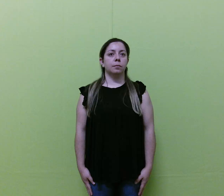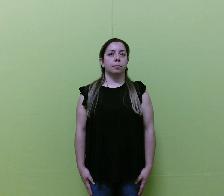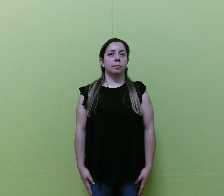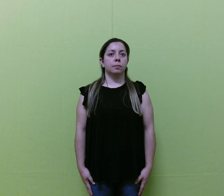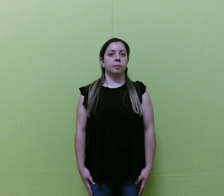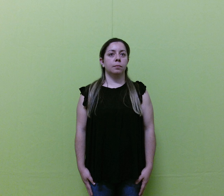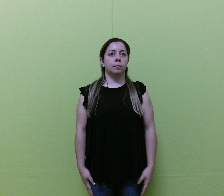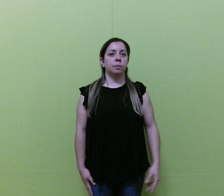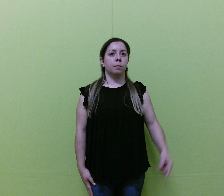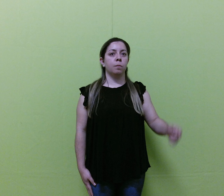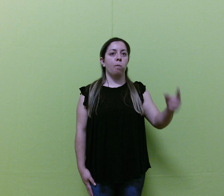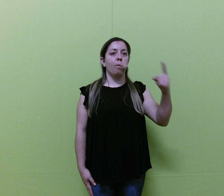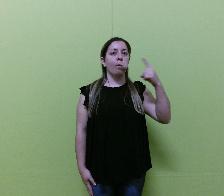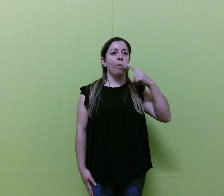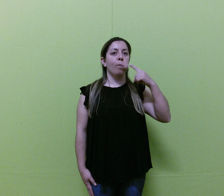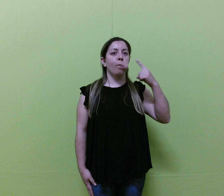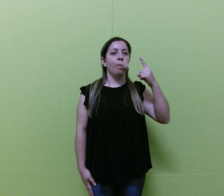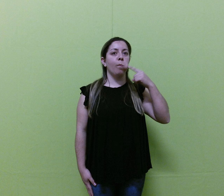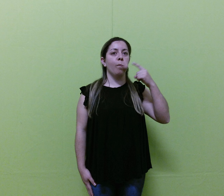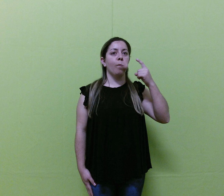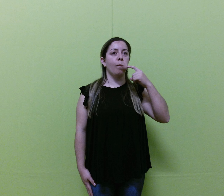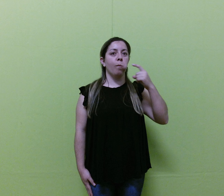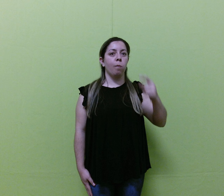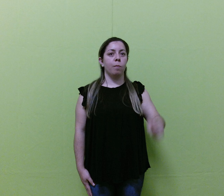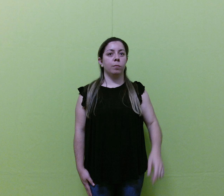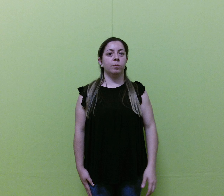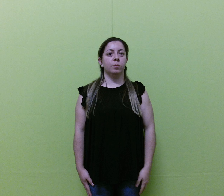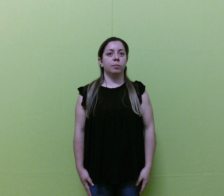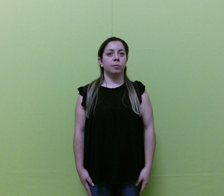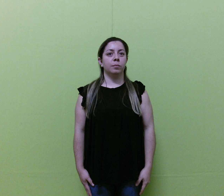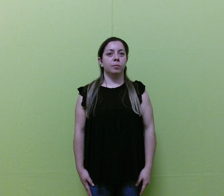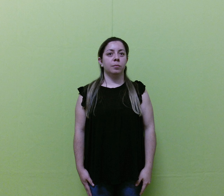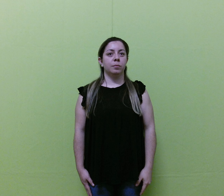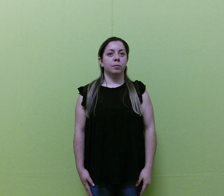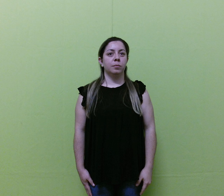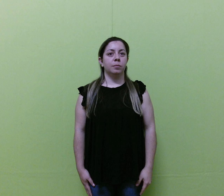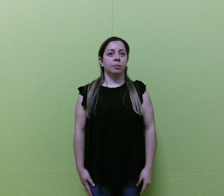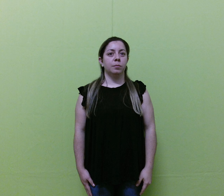bala